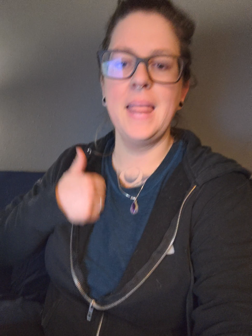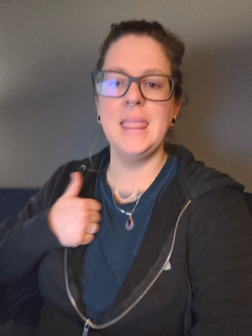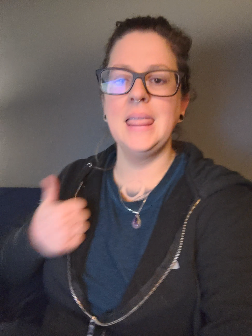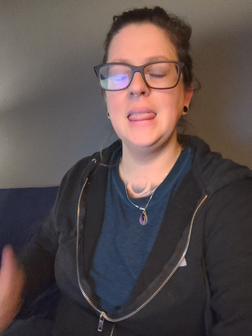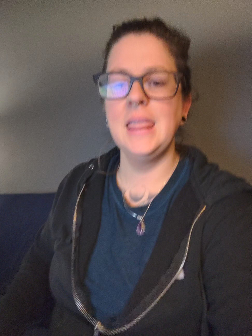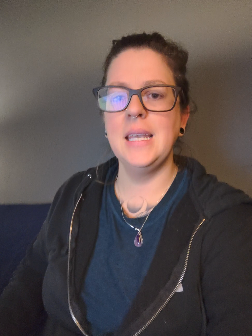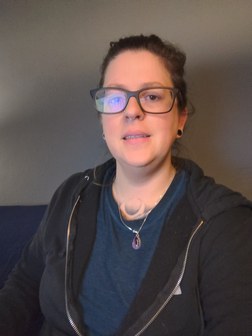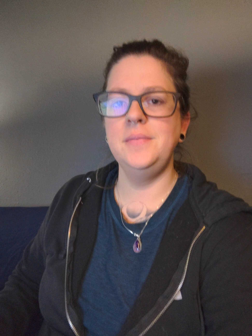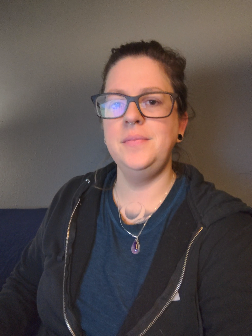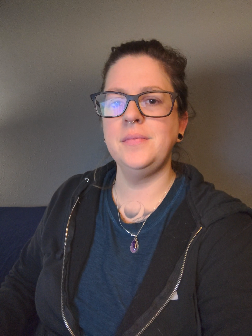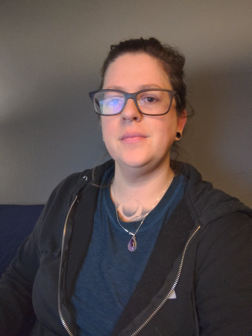bath